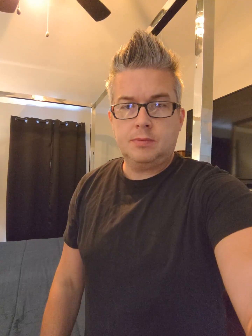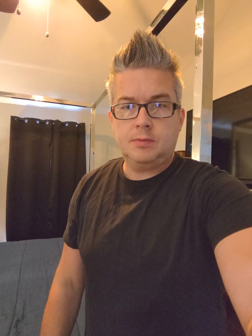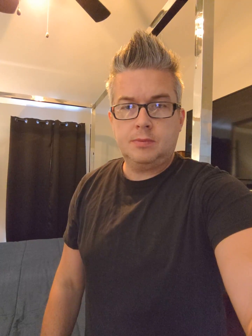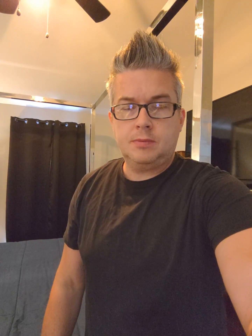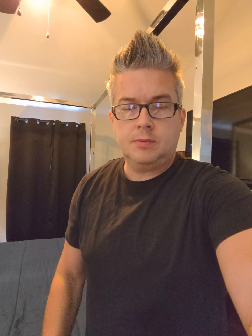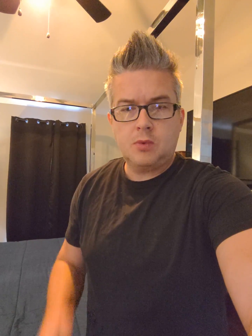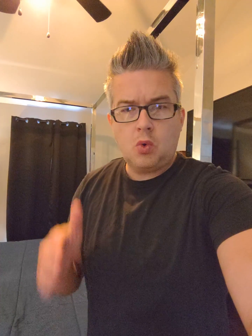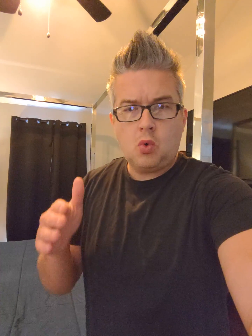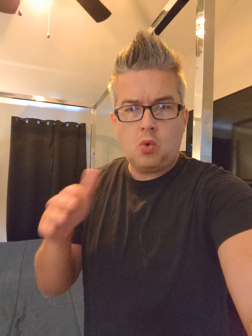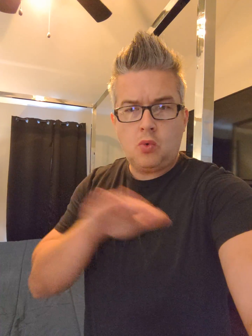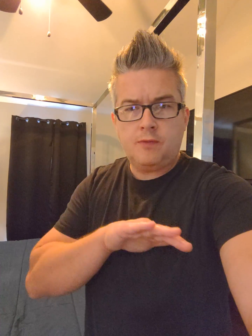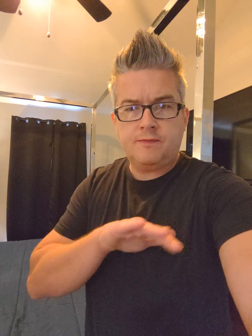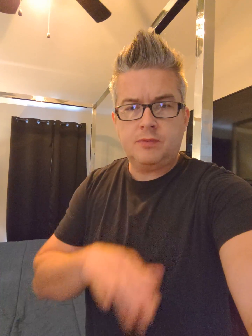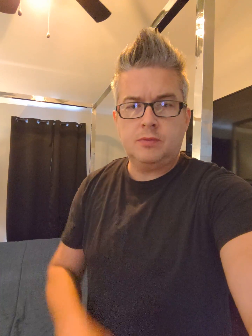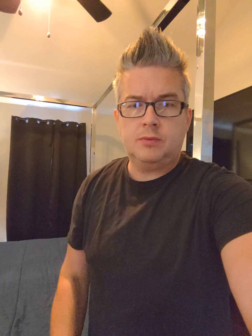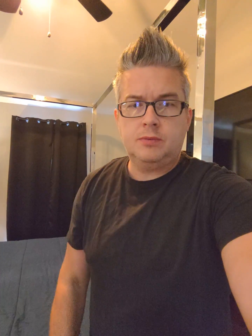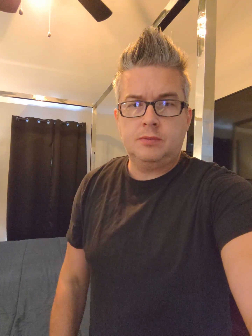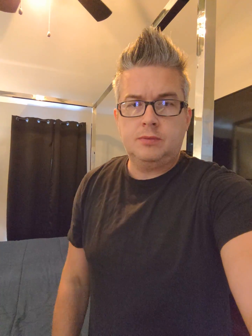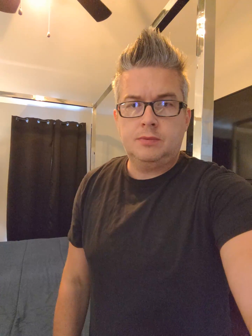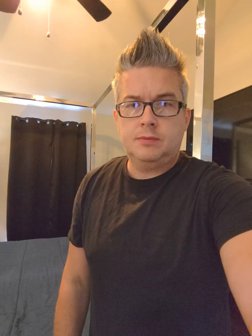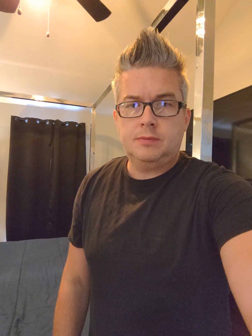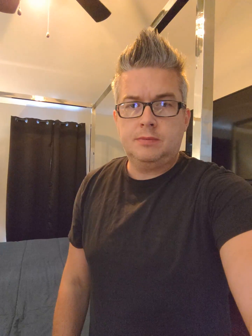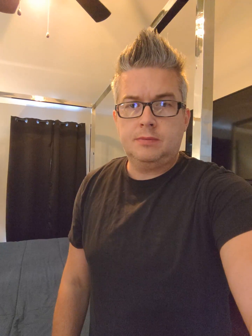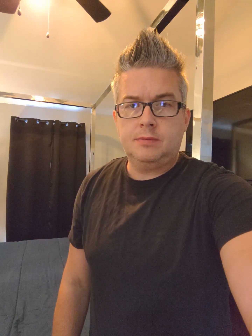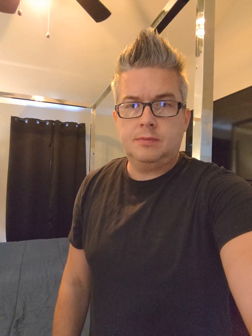cover